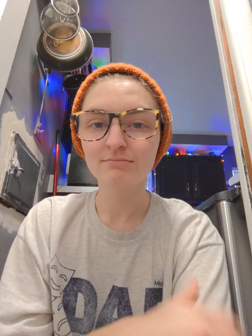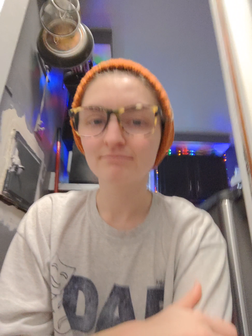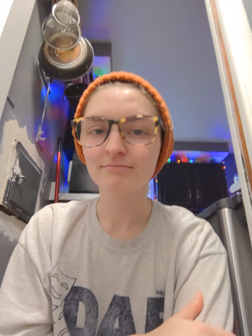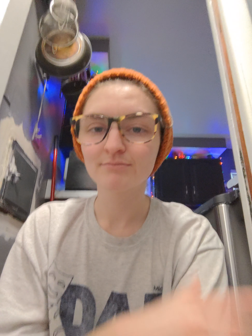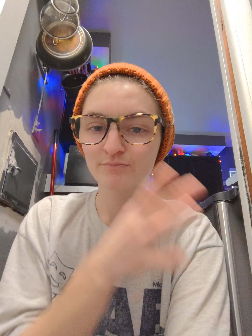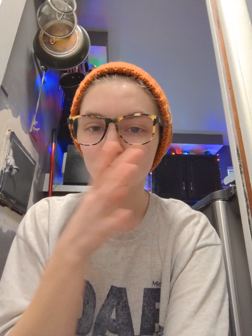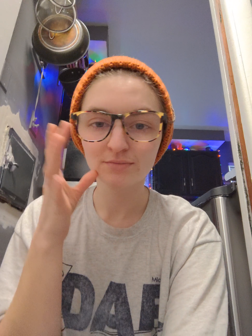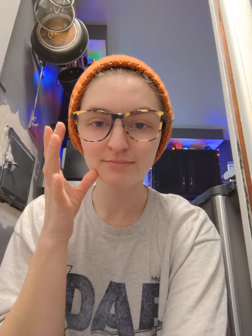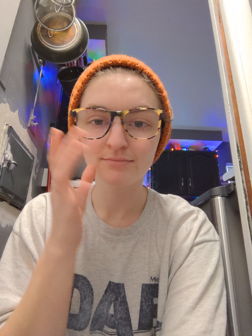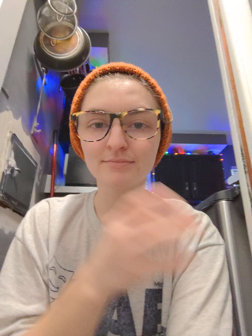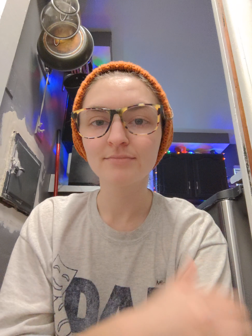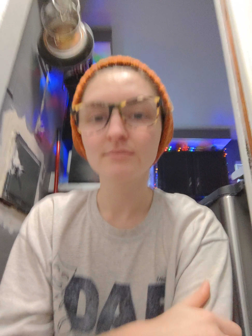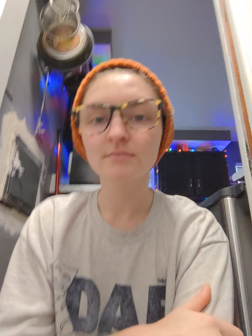farm